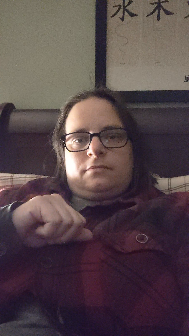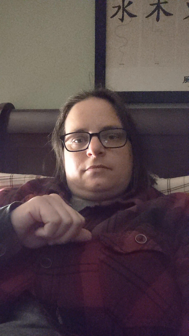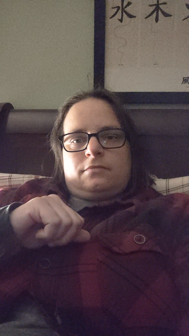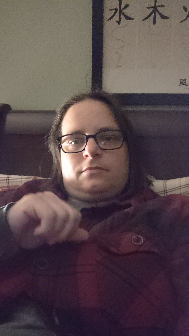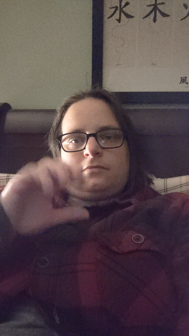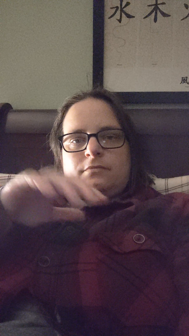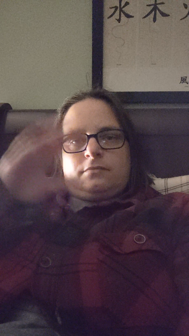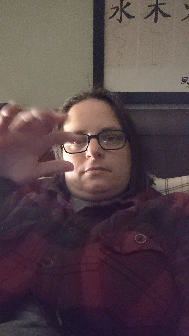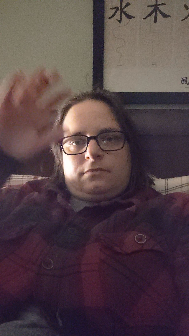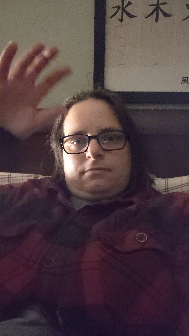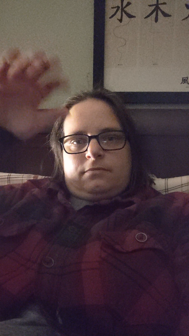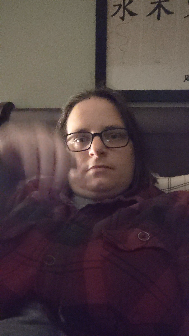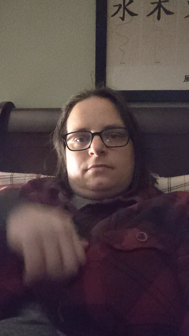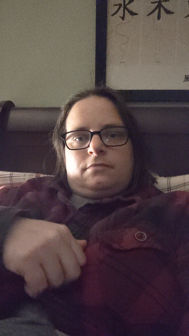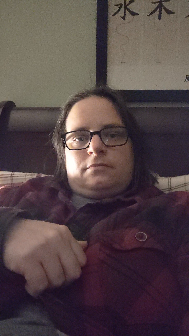climb